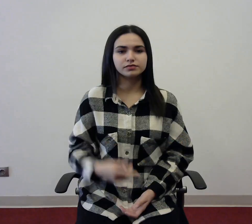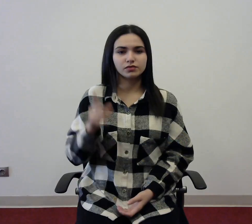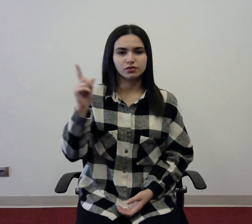O